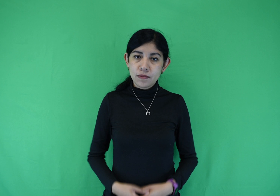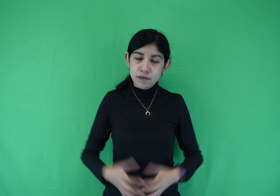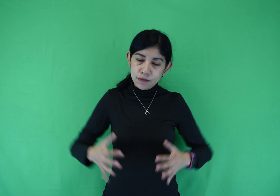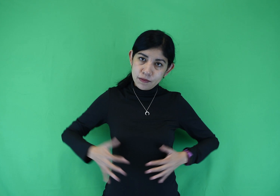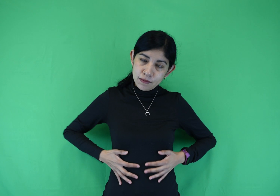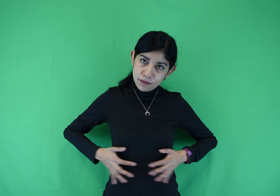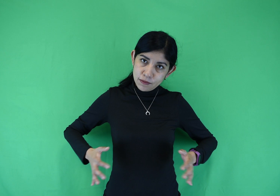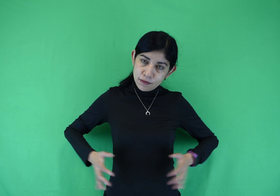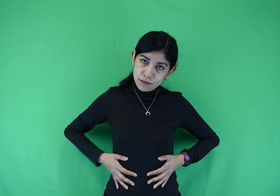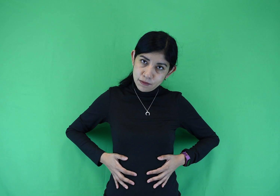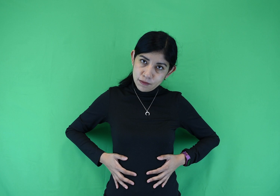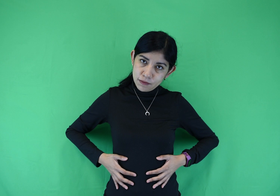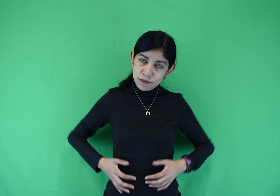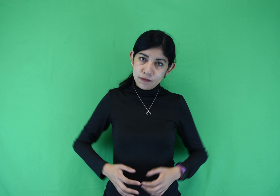estómago